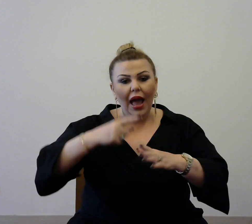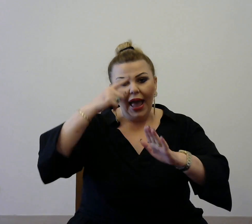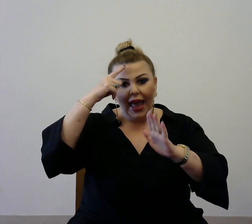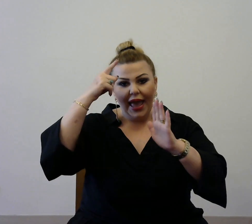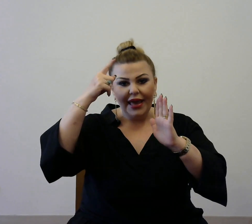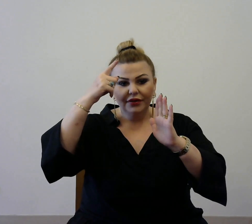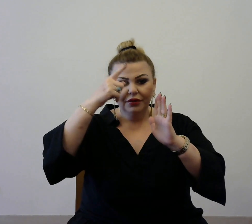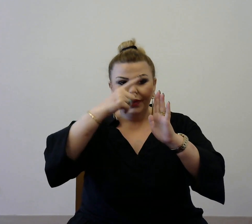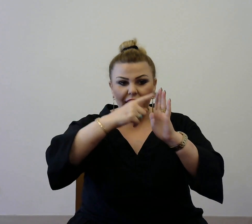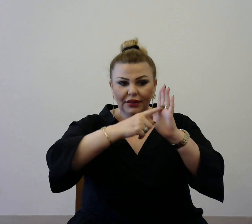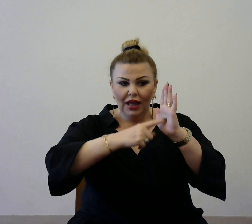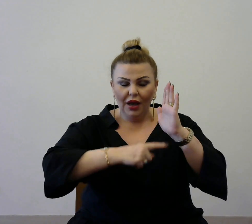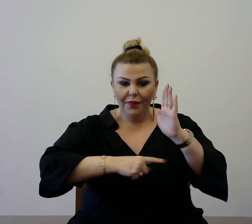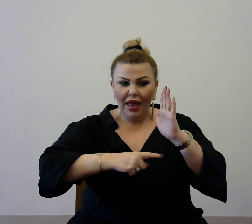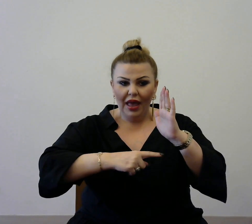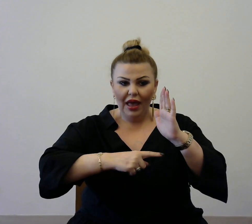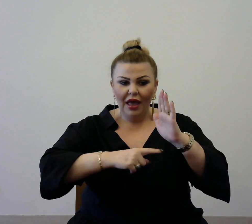etibarnamə